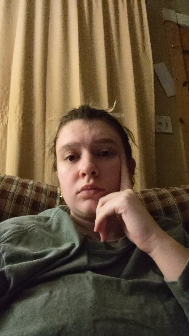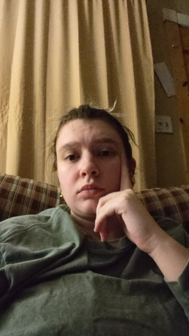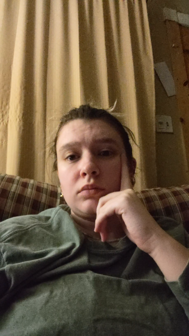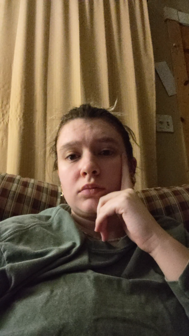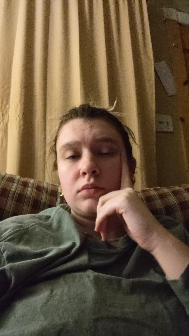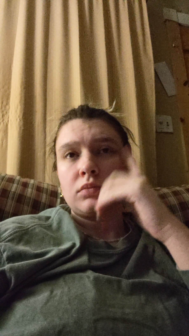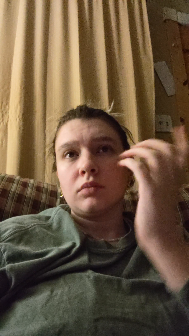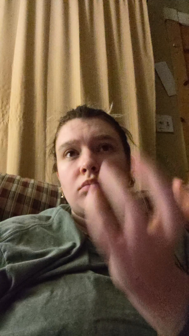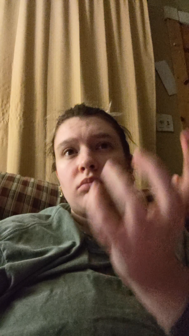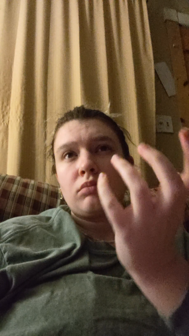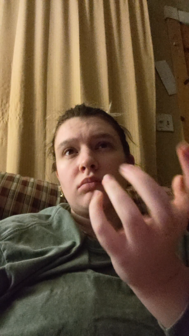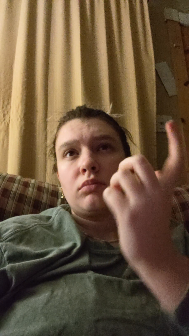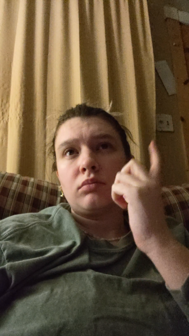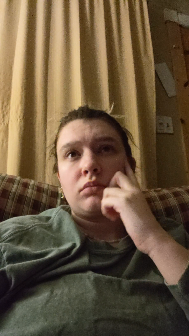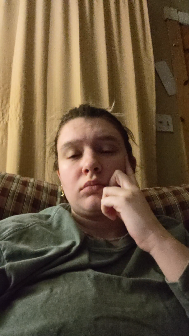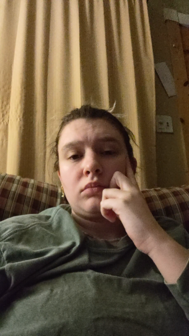heavy